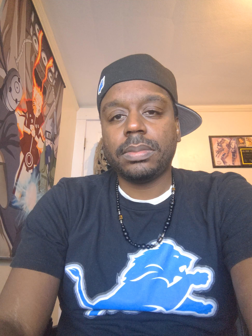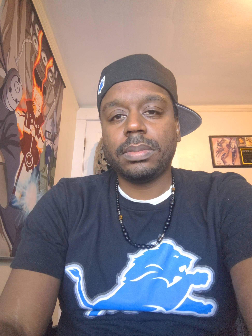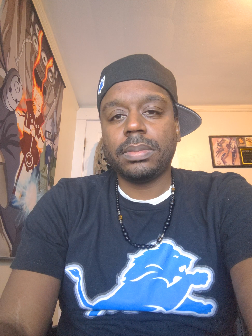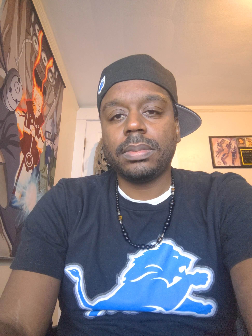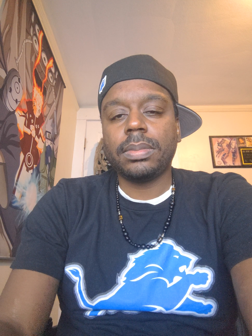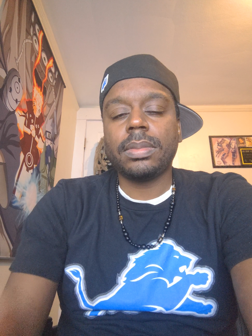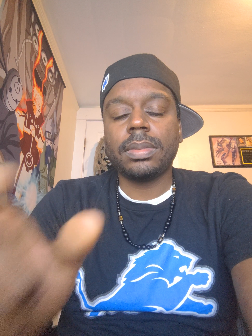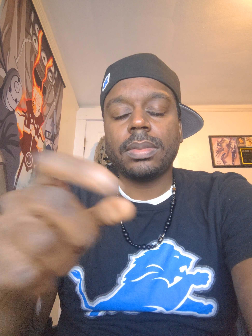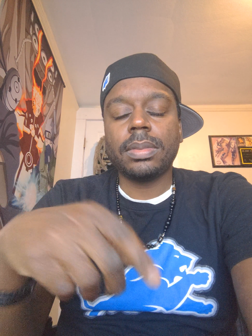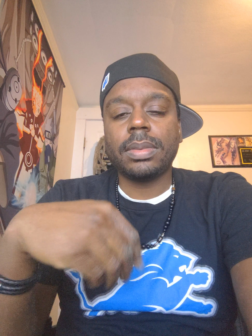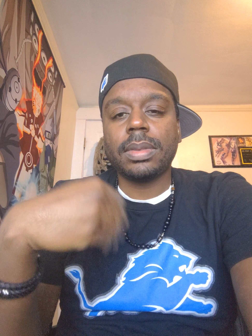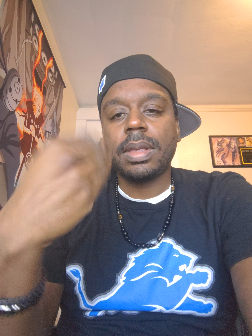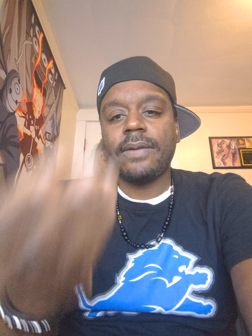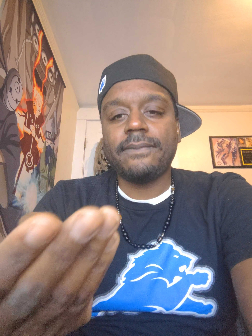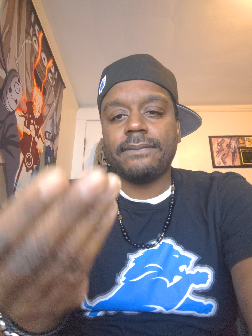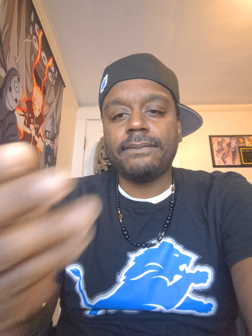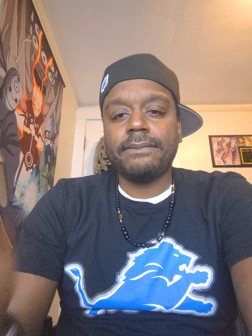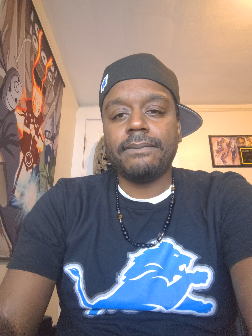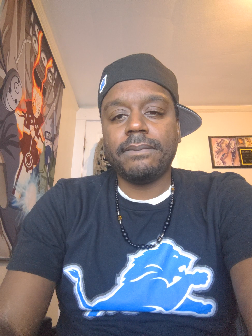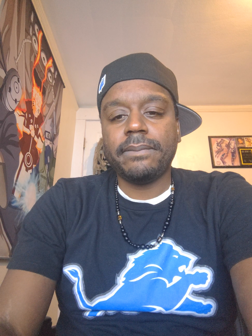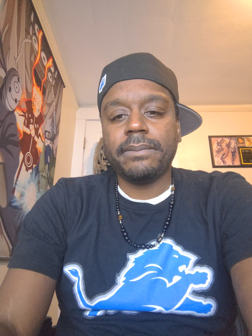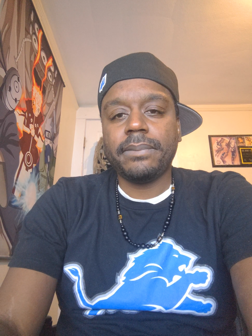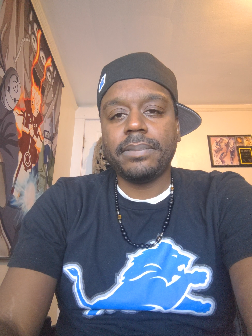give